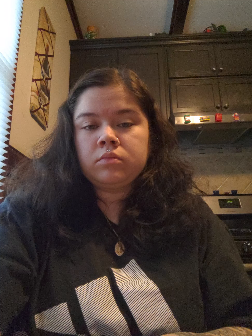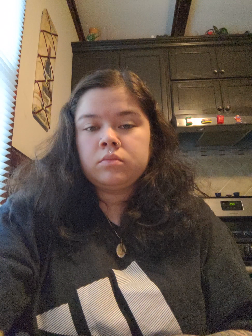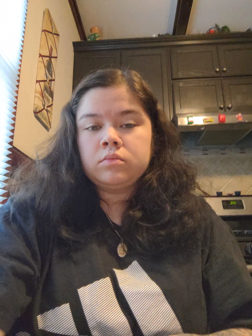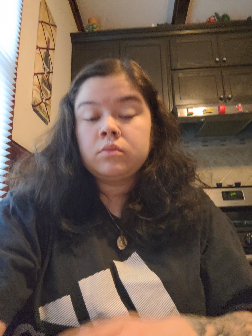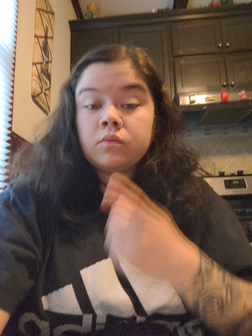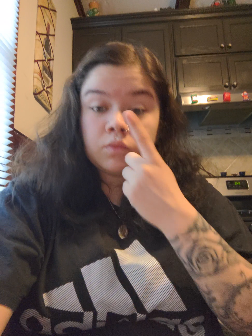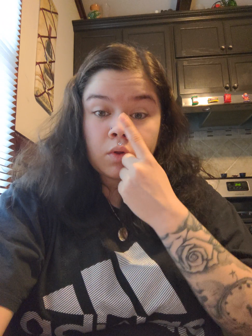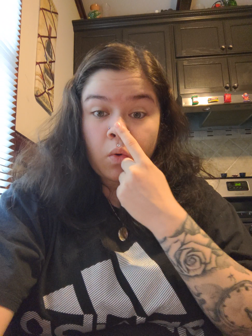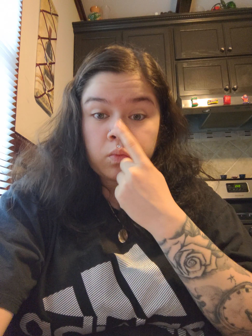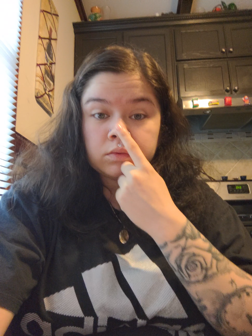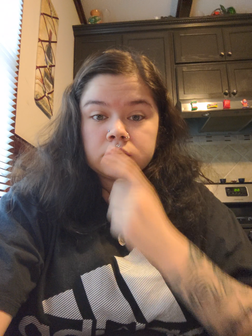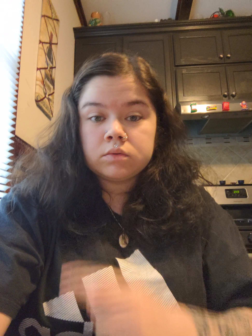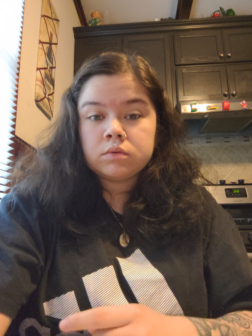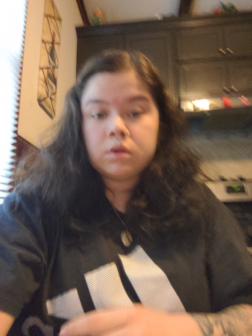nose